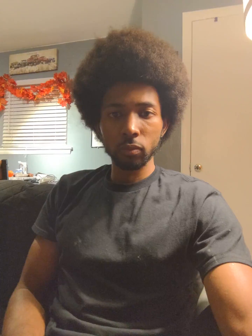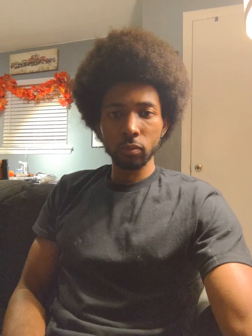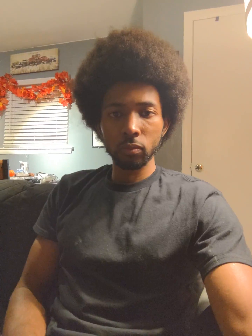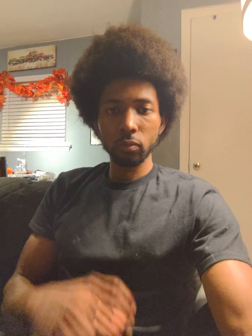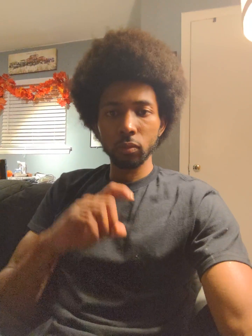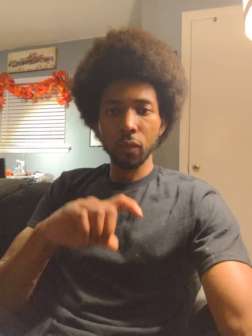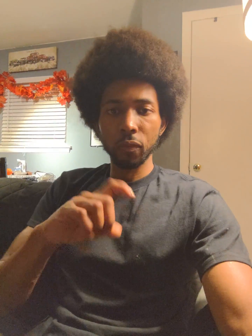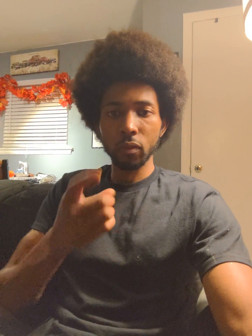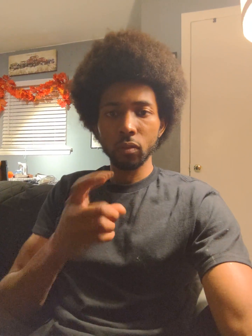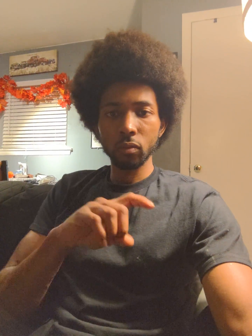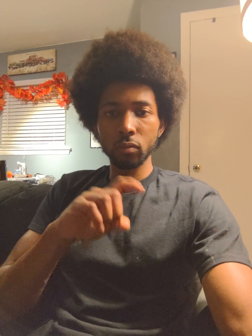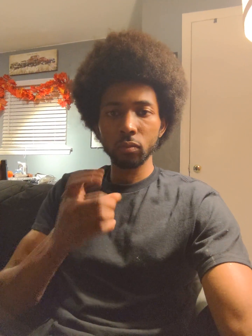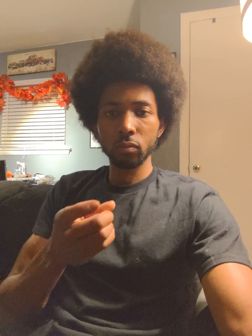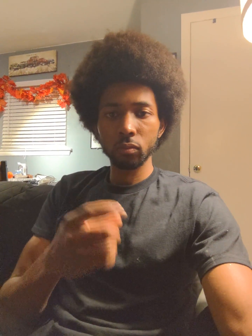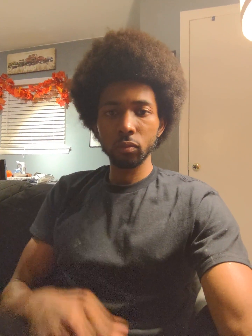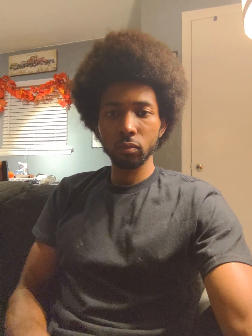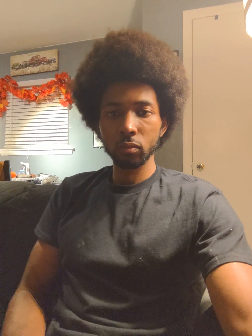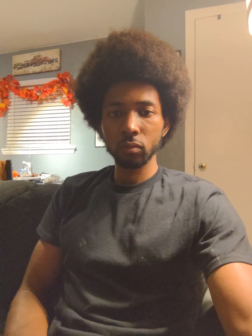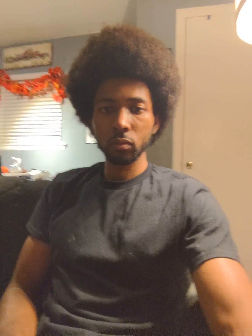friend